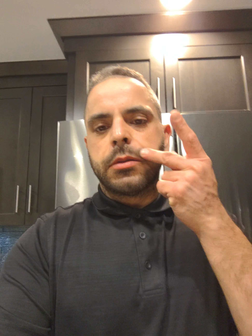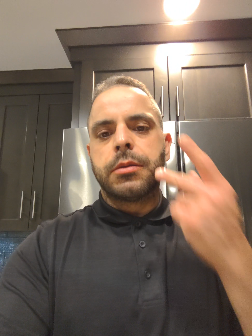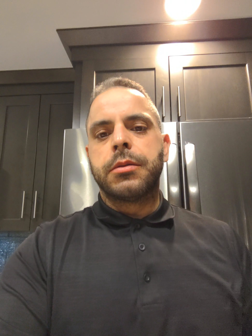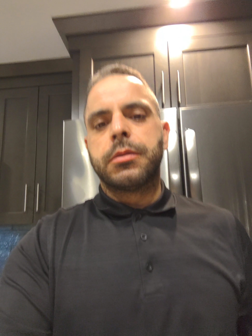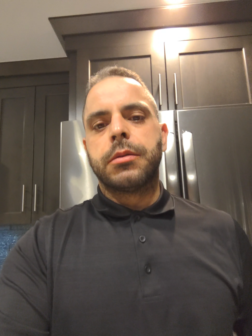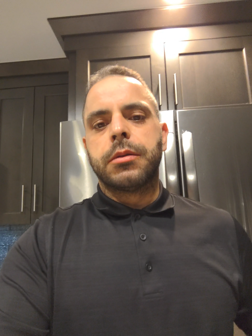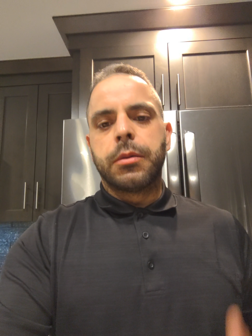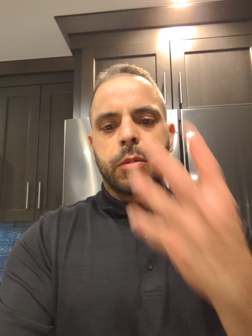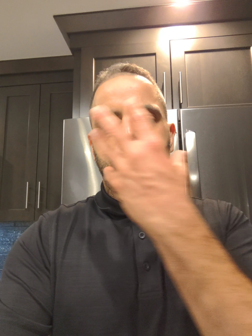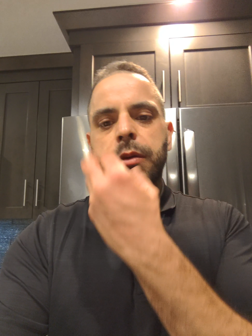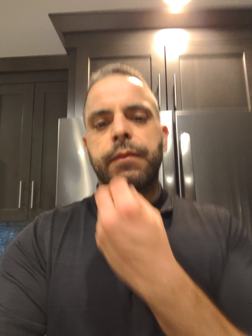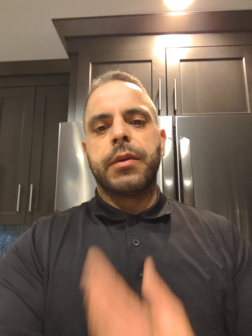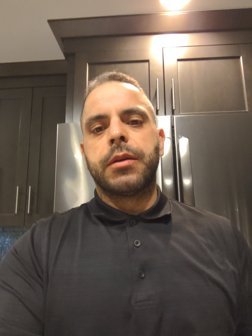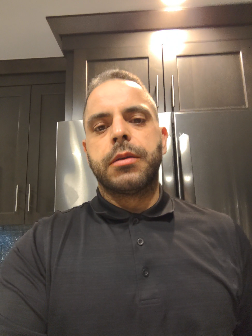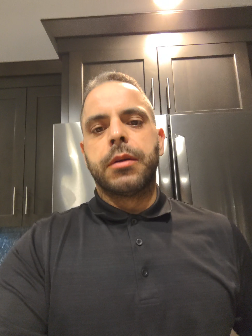pretty